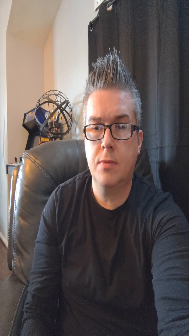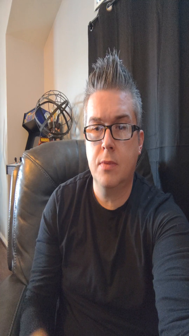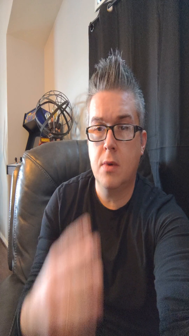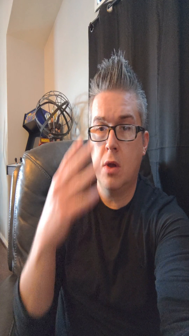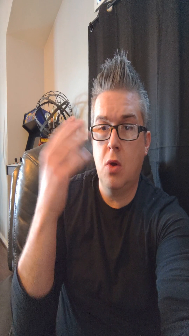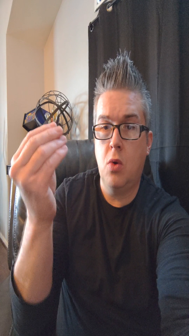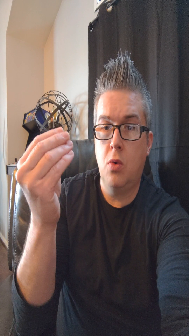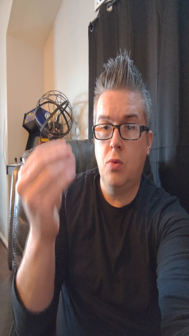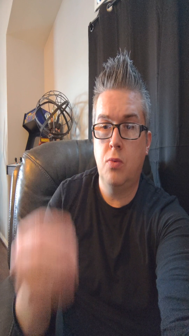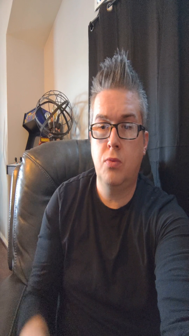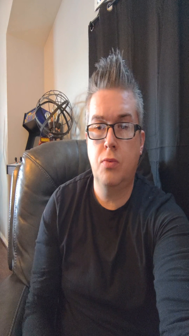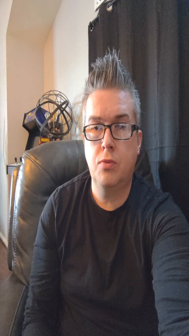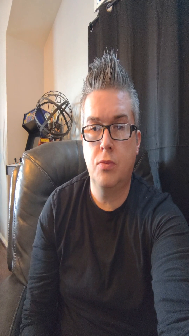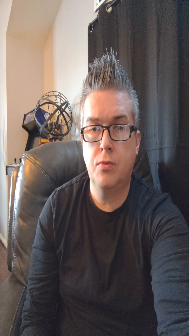go